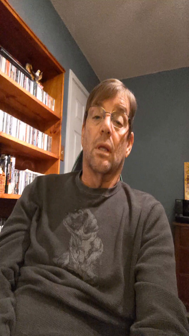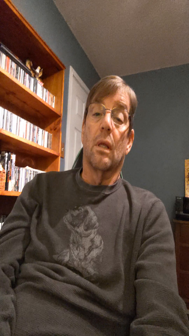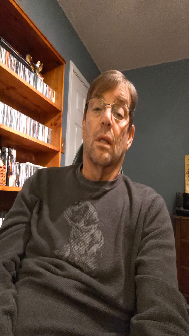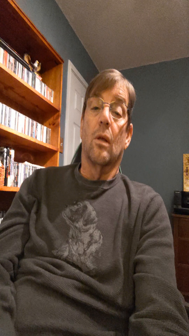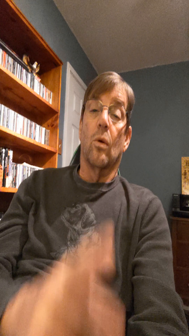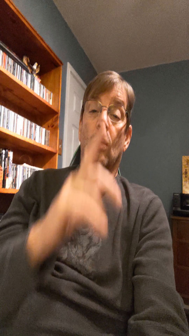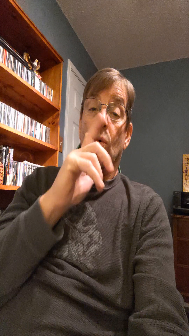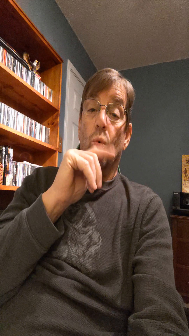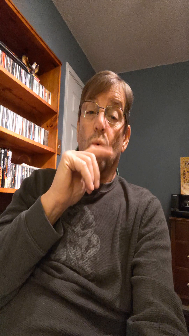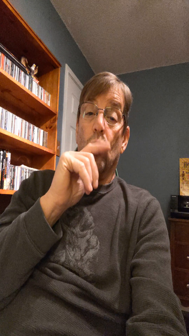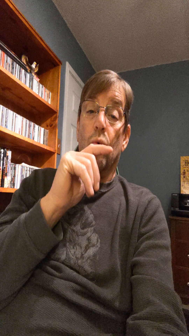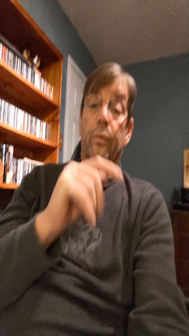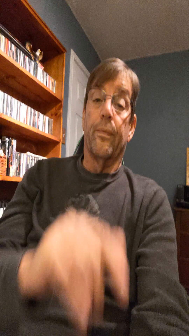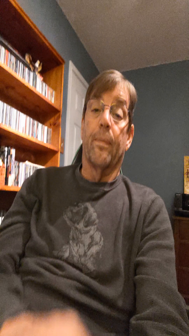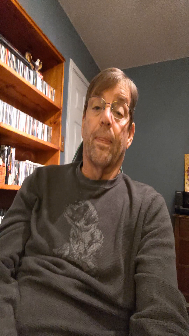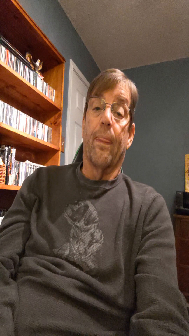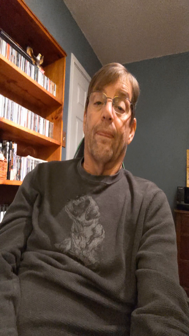who